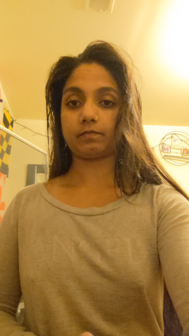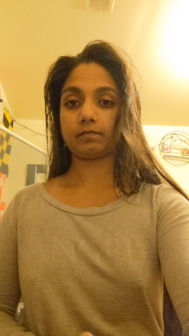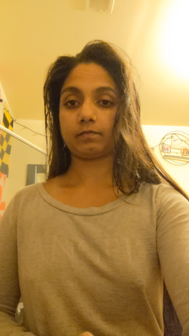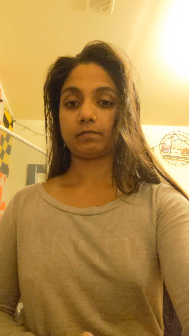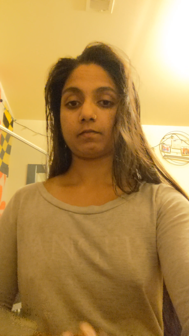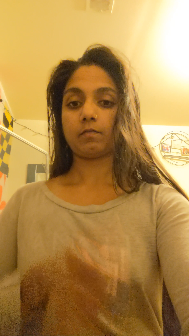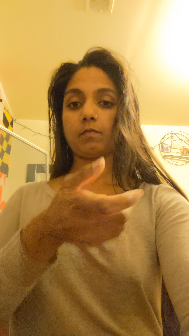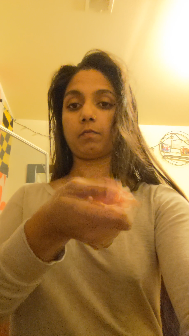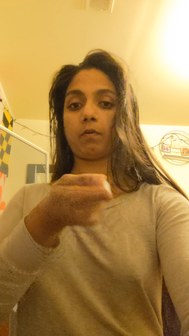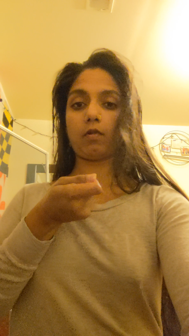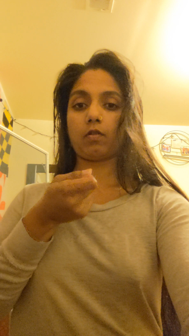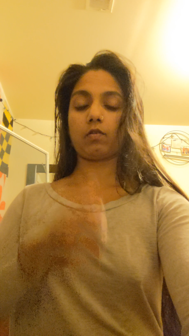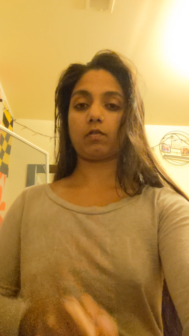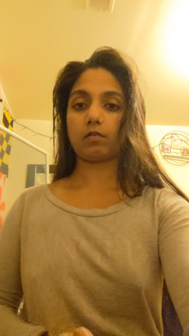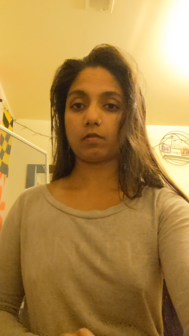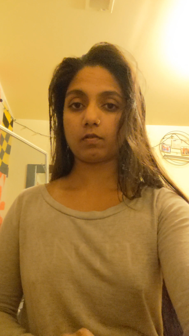pull